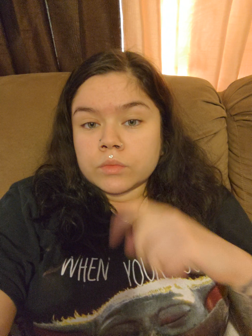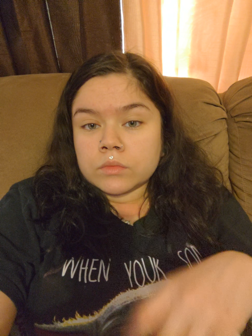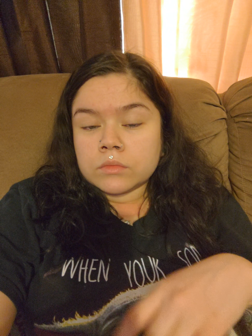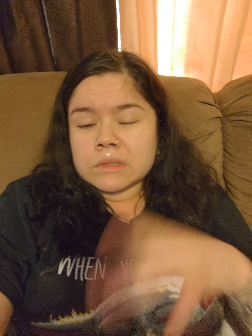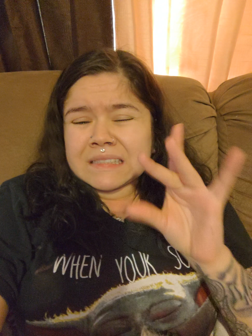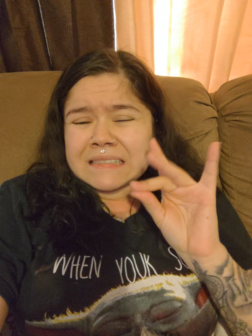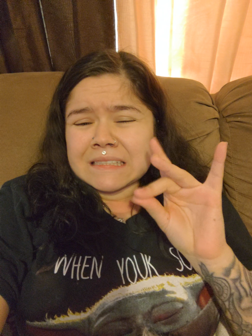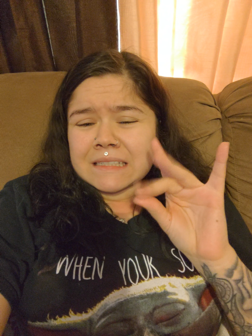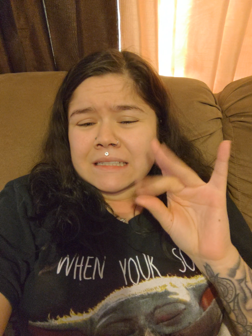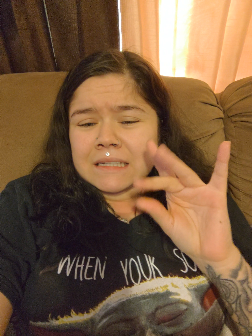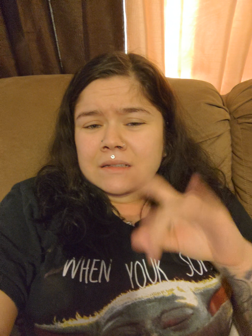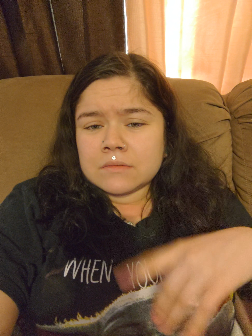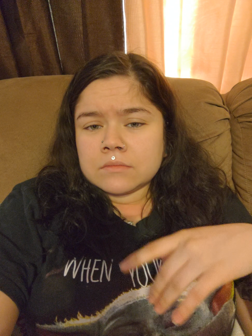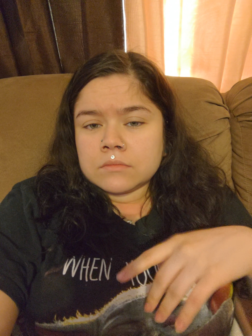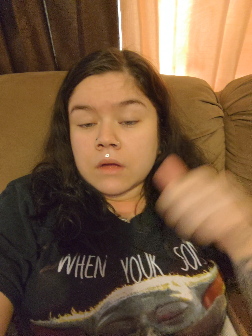sticky